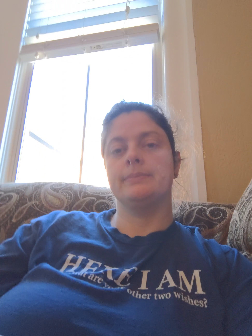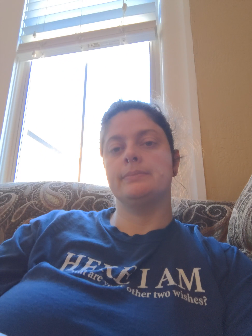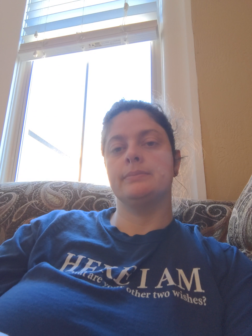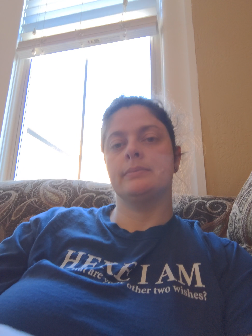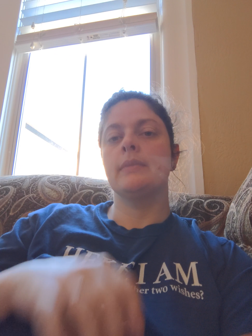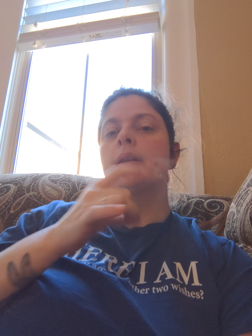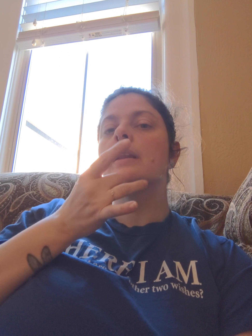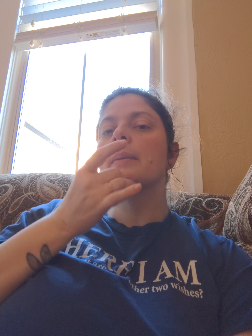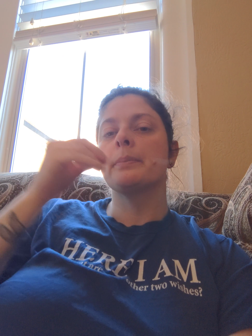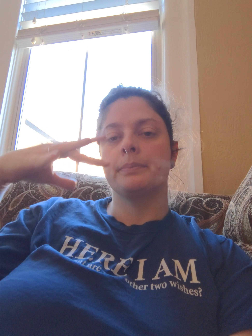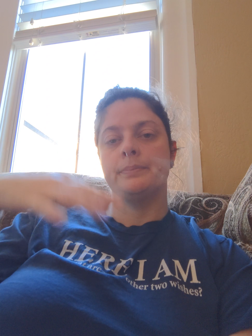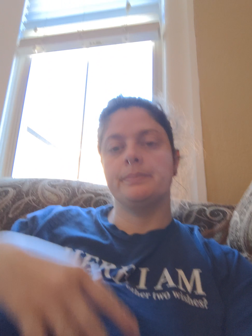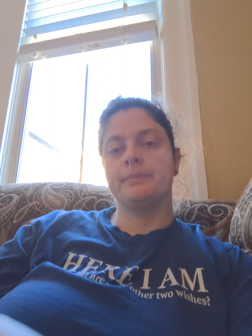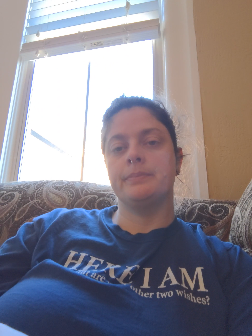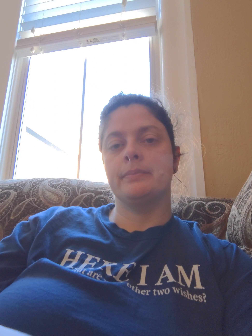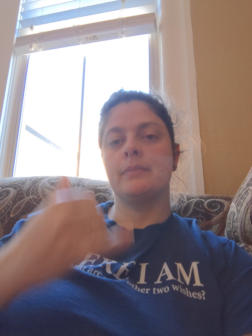lamp